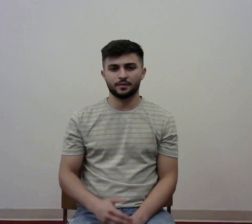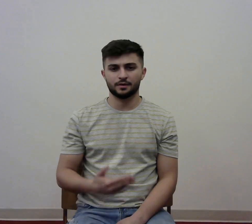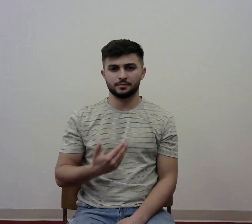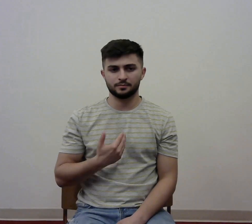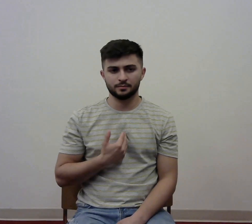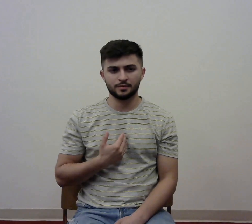mən